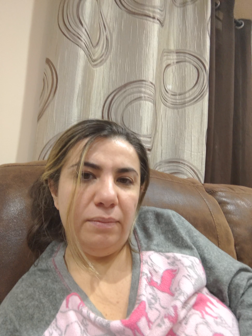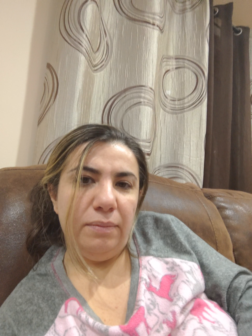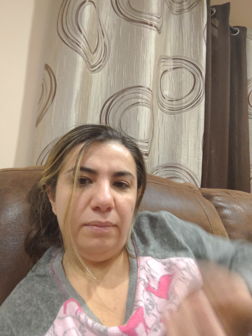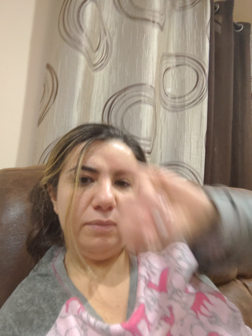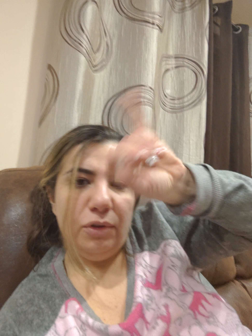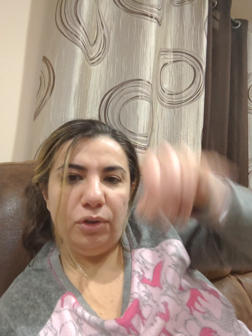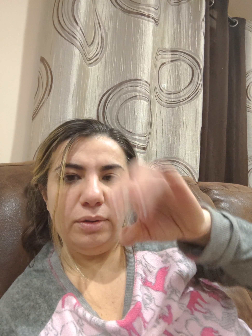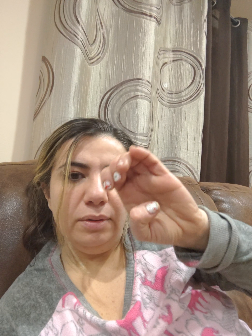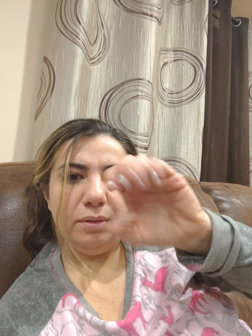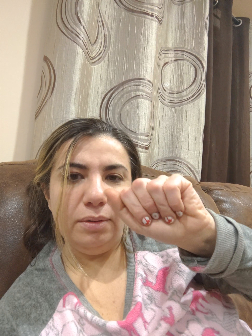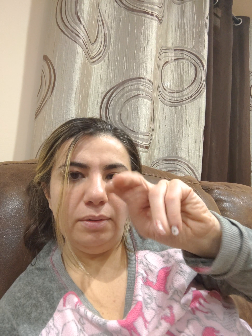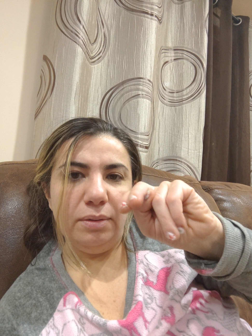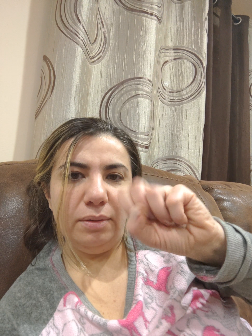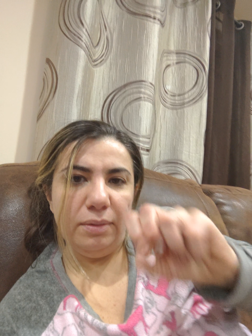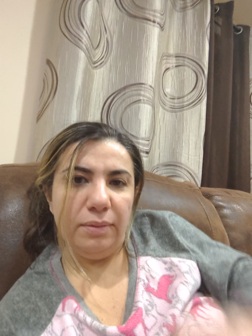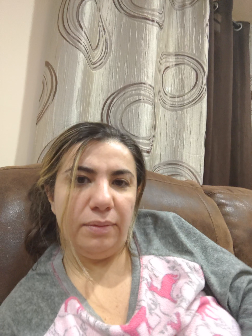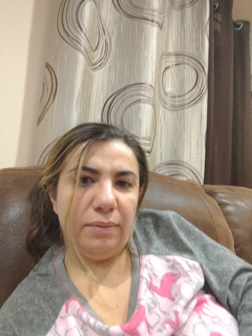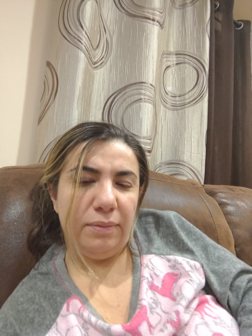jeans